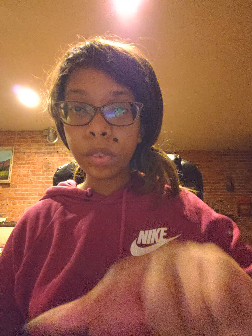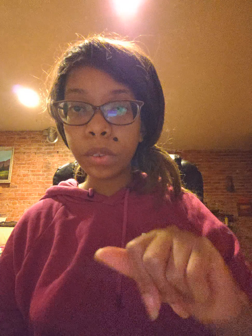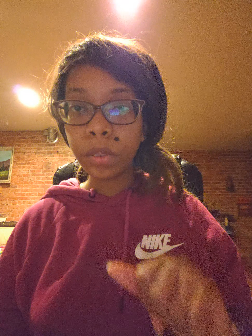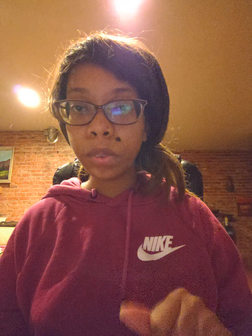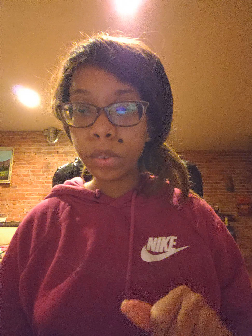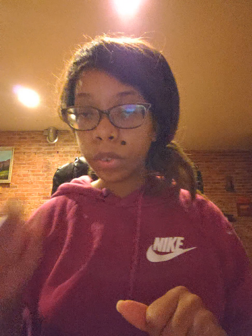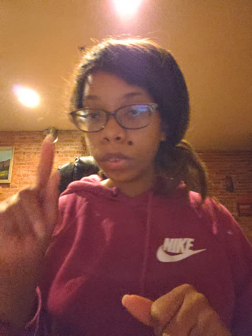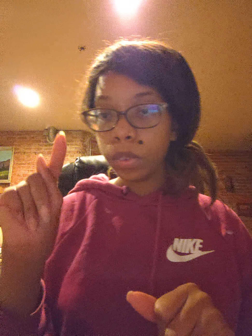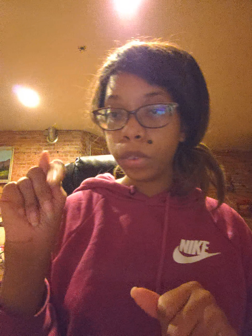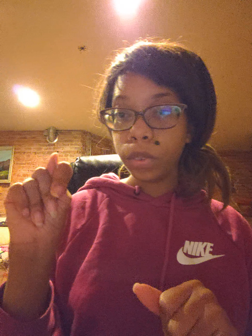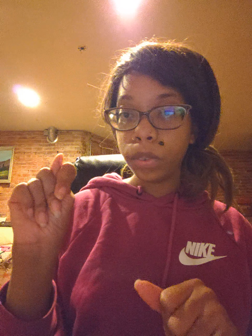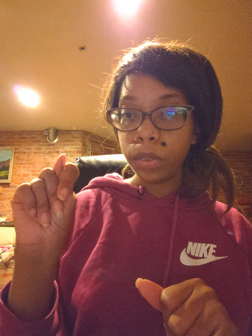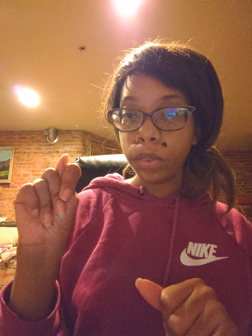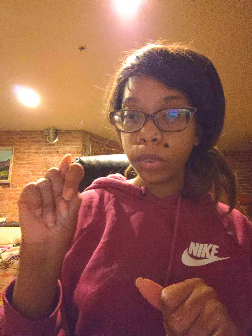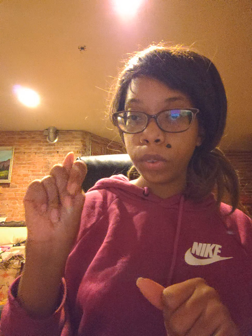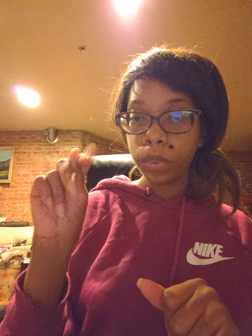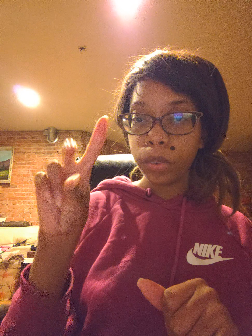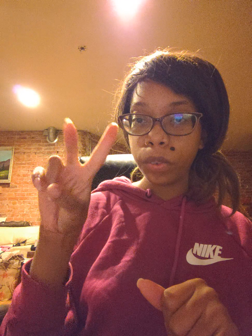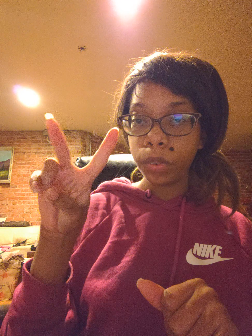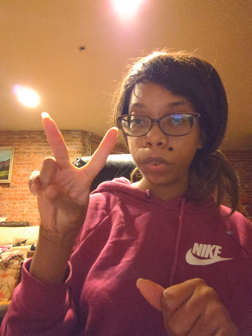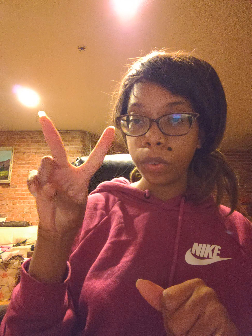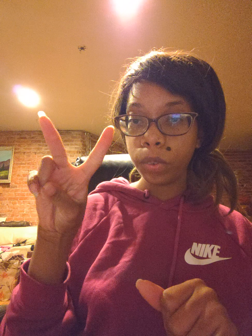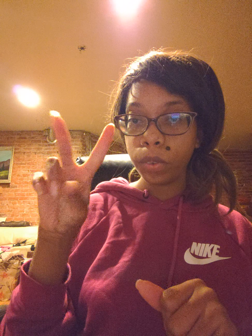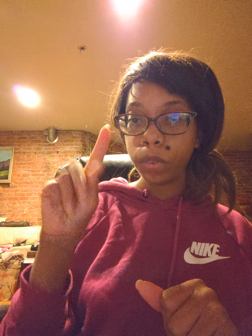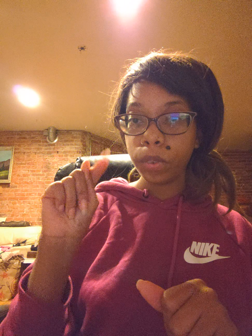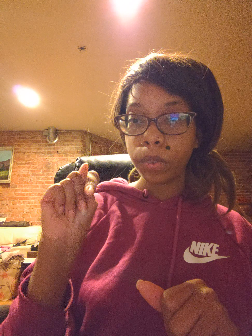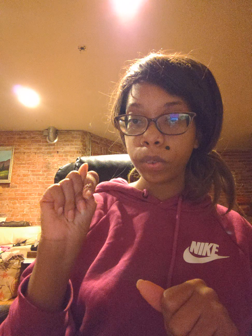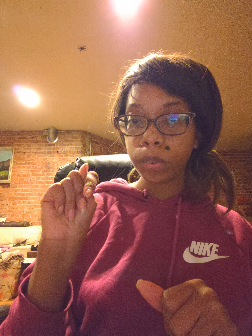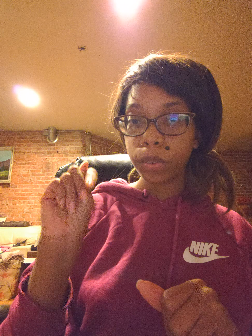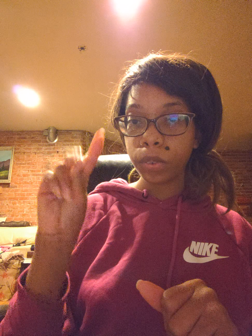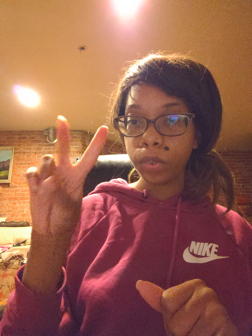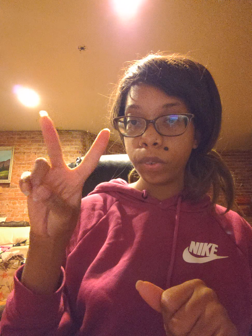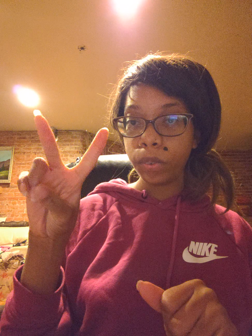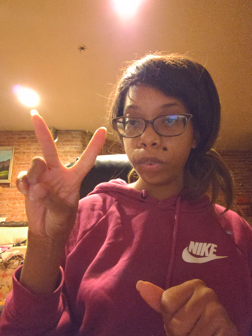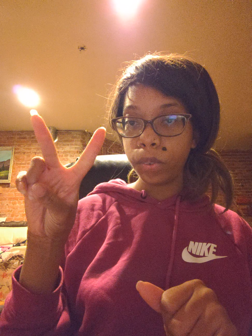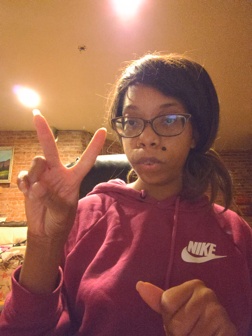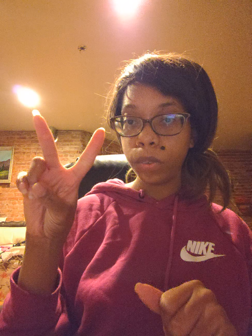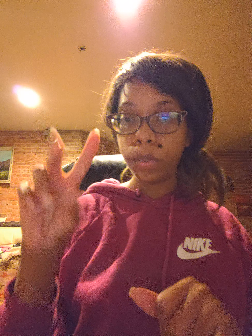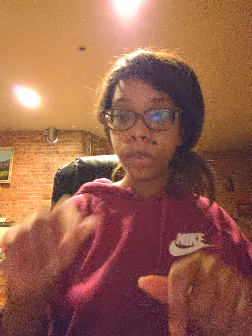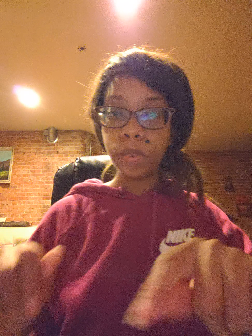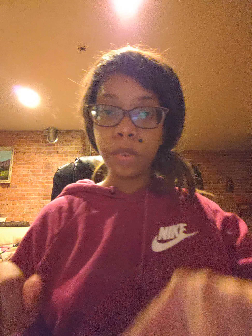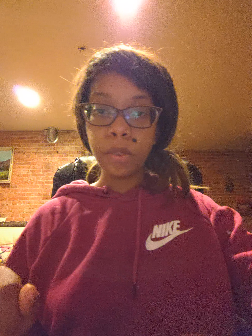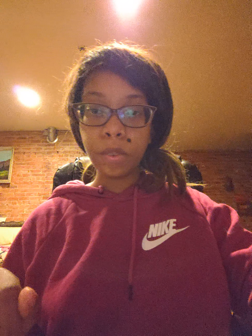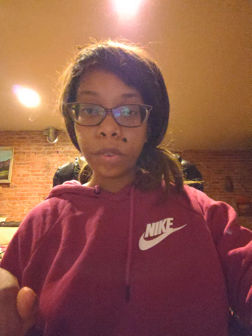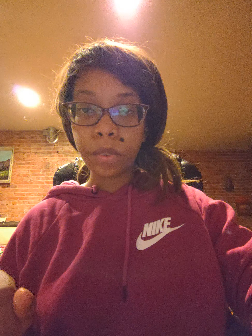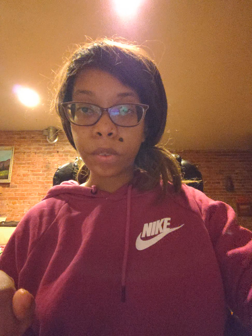TV